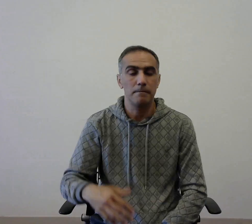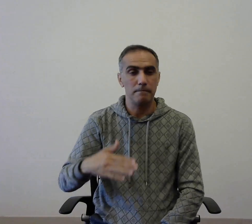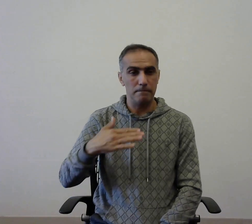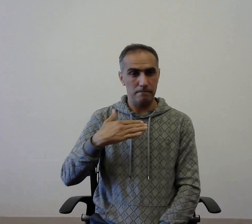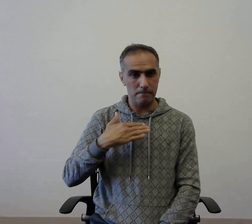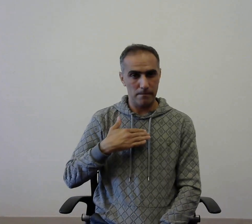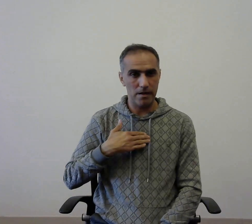mən